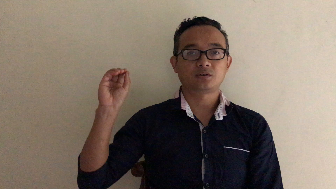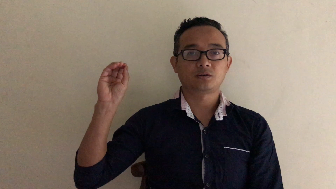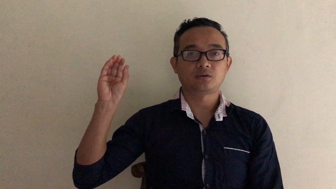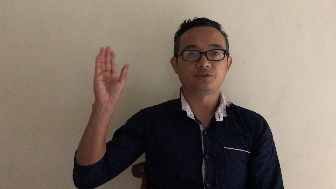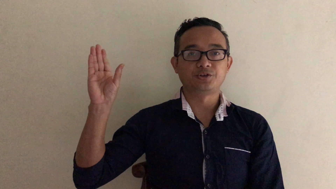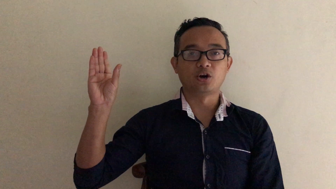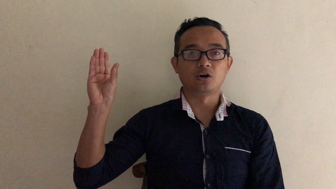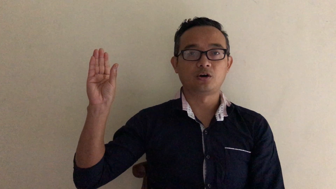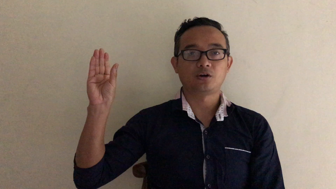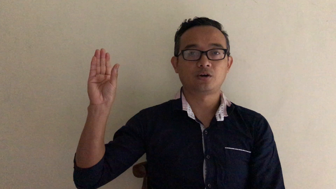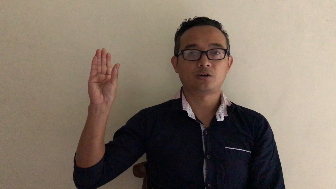य